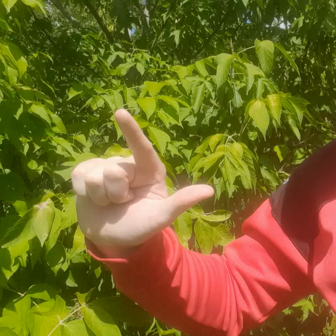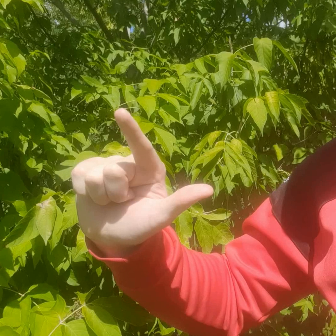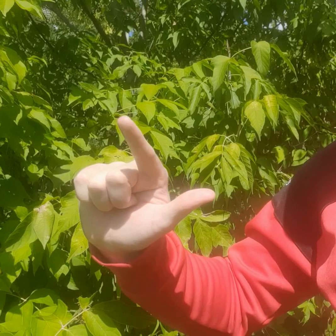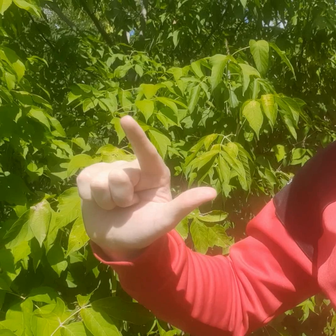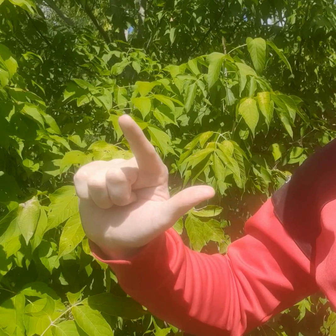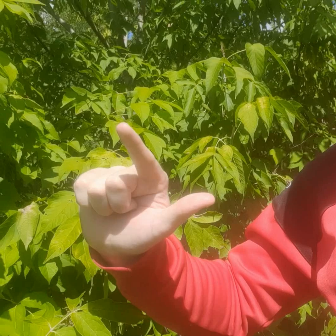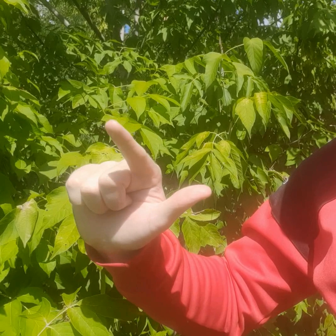Ь